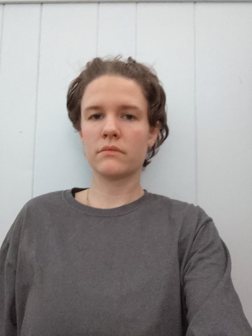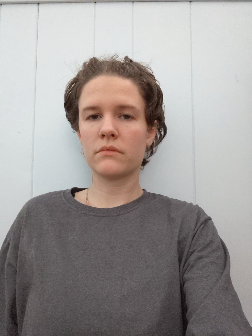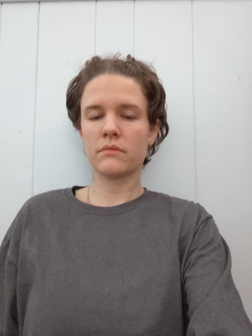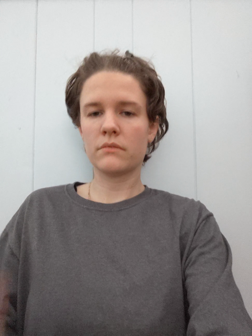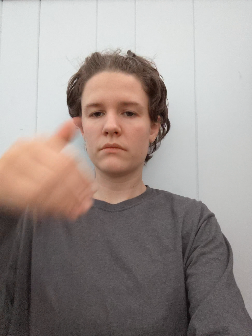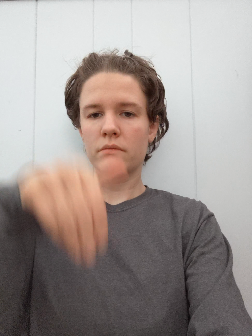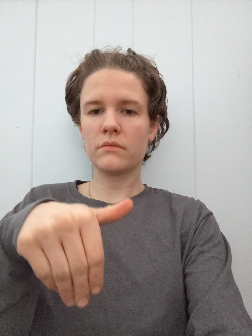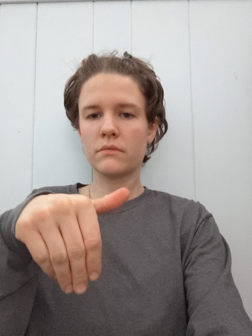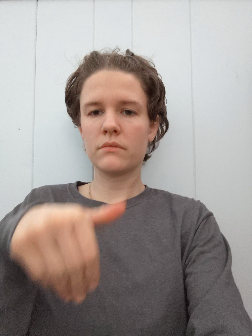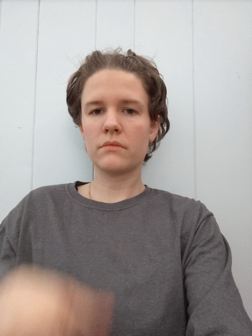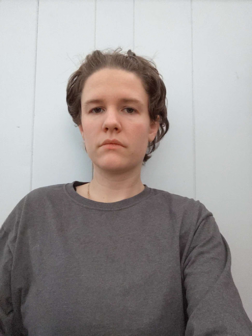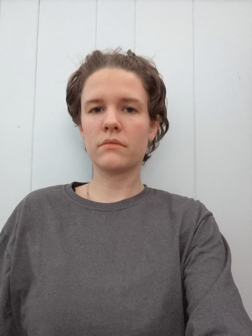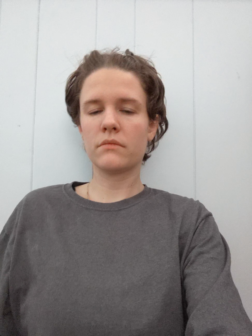night